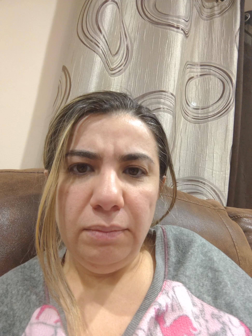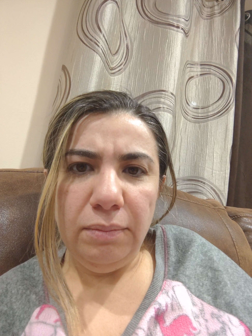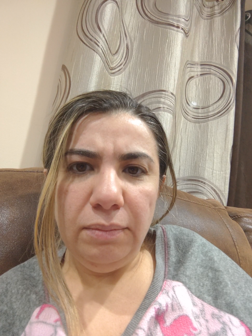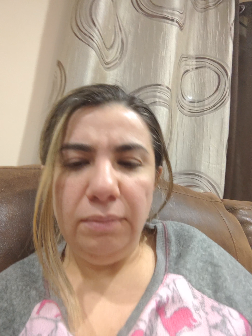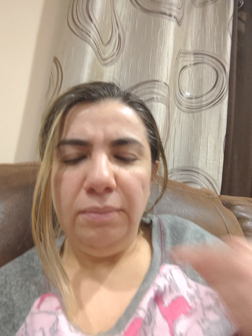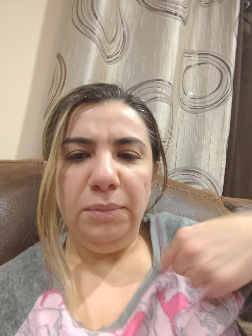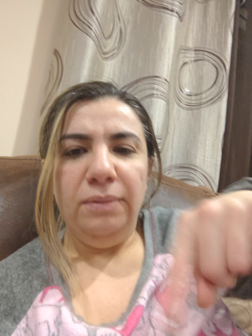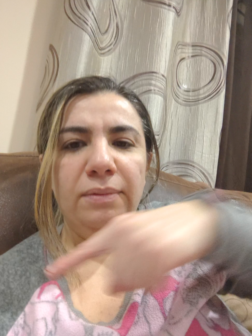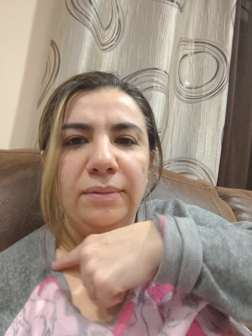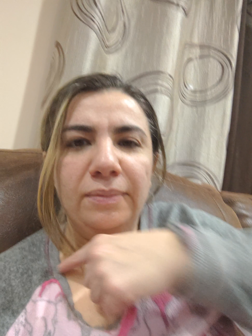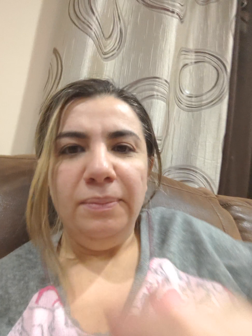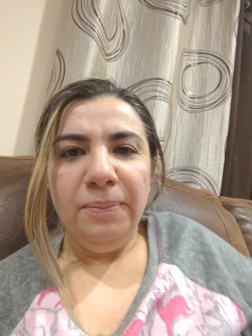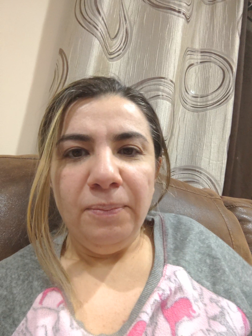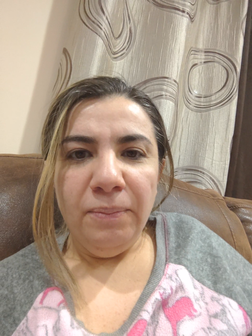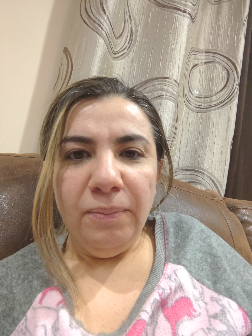we